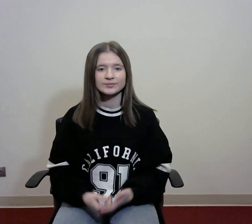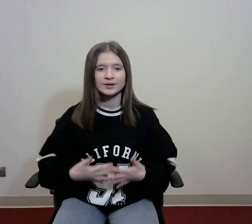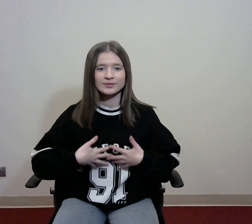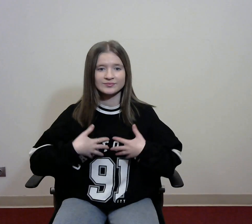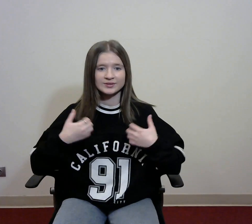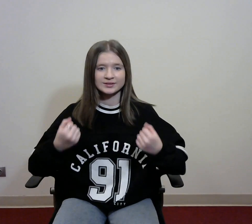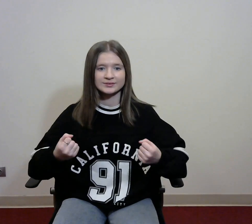sağlam